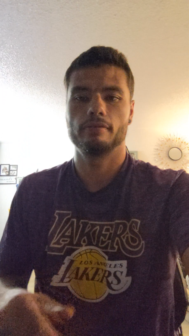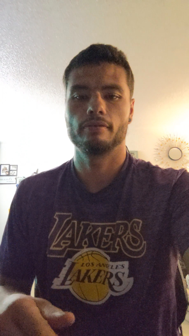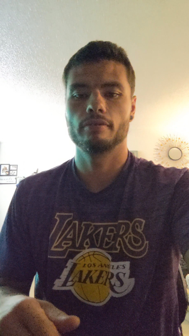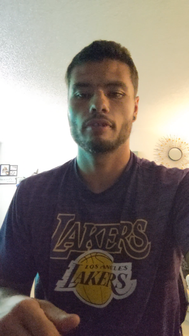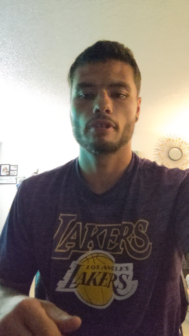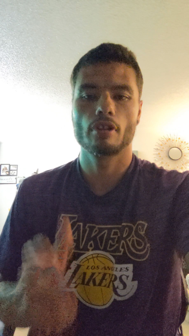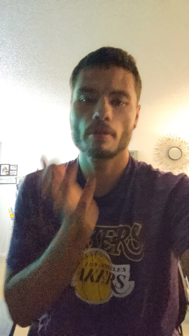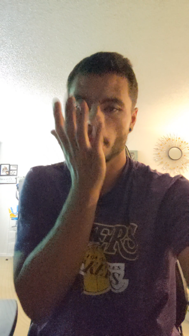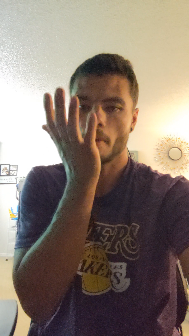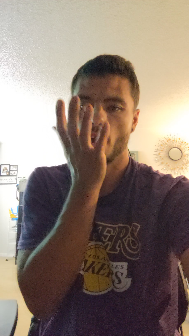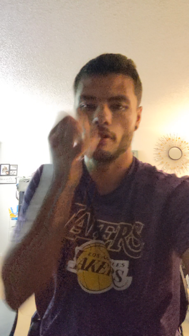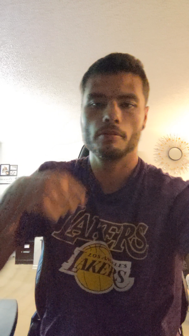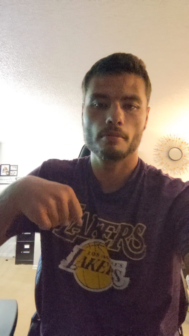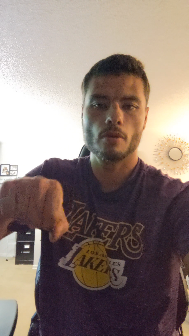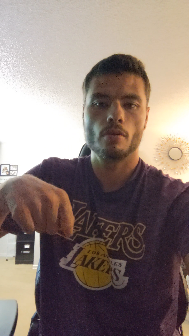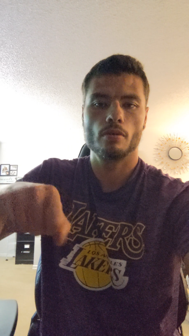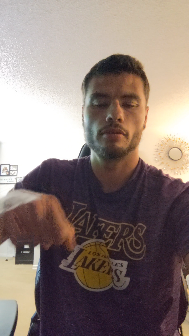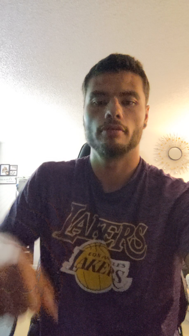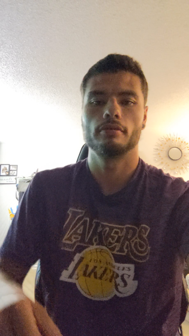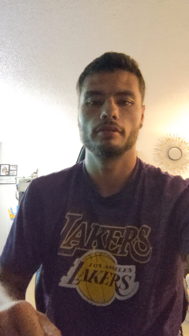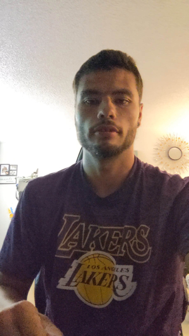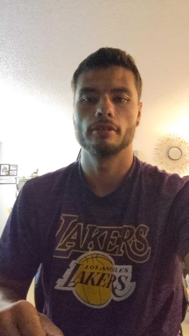lawn mower